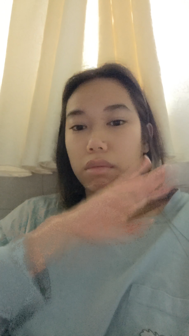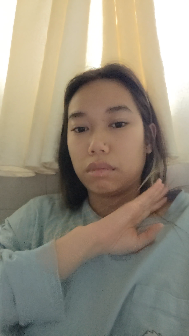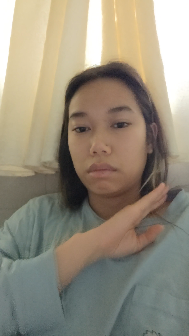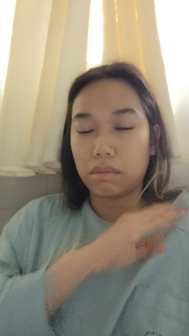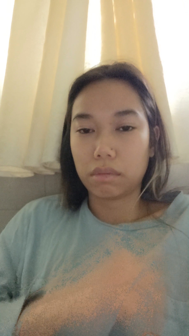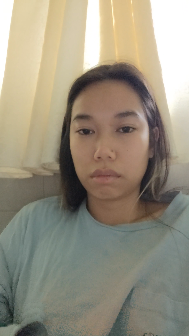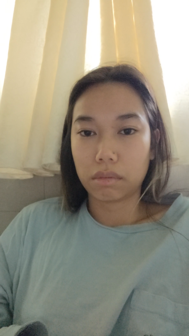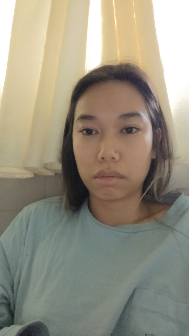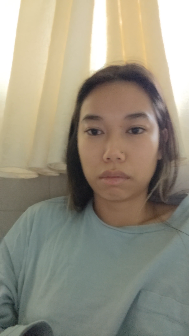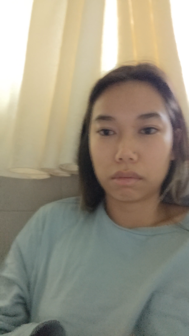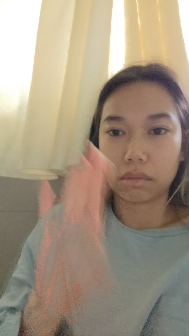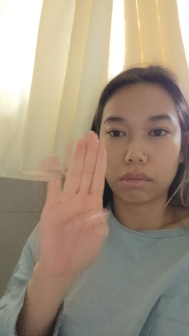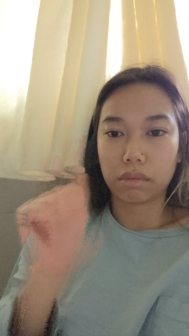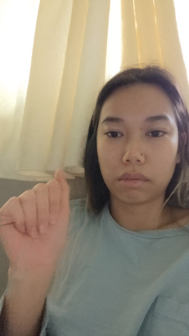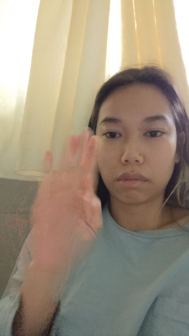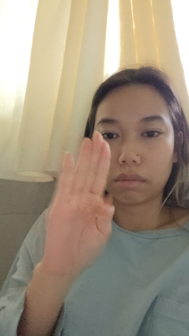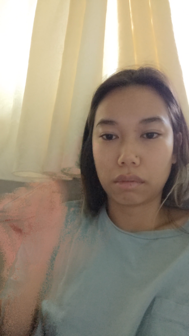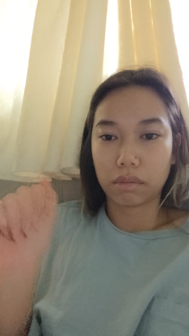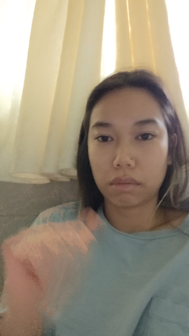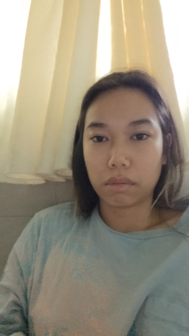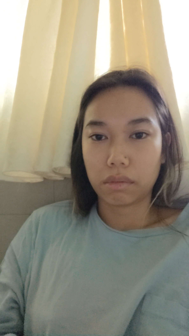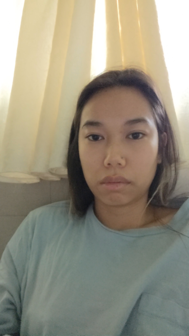baa baa